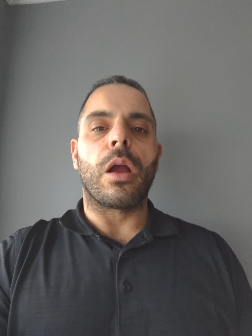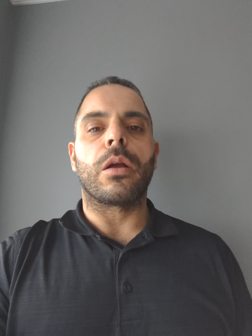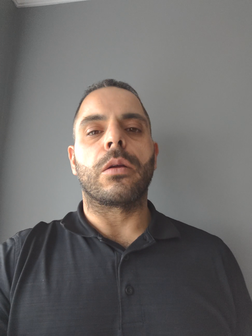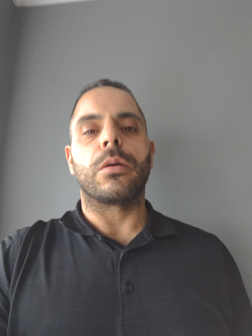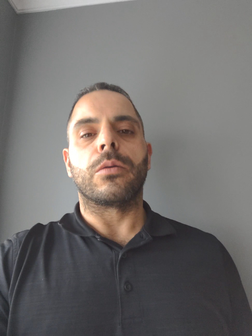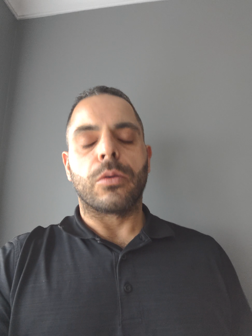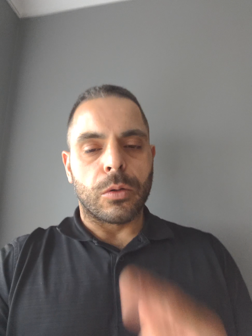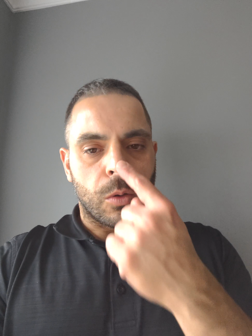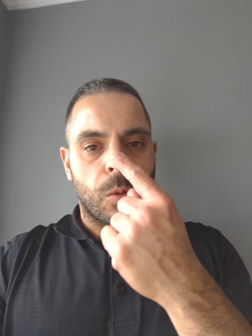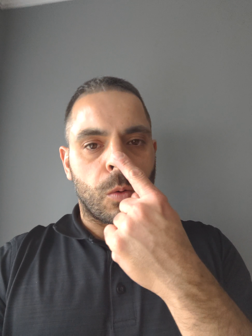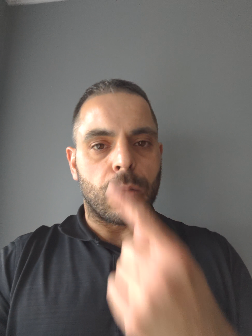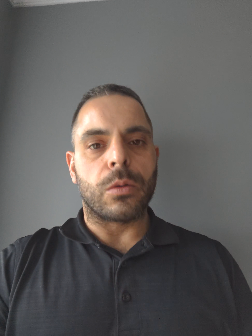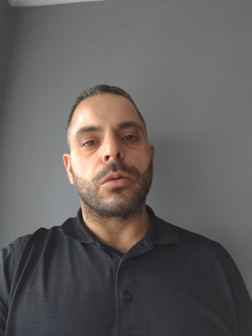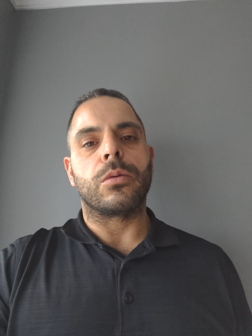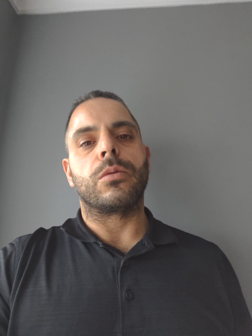nose